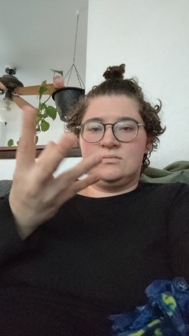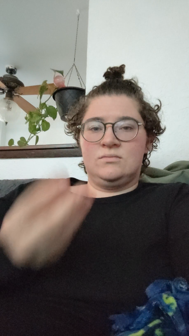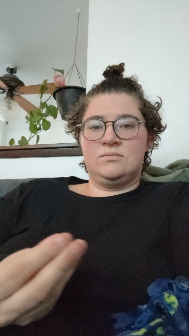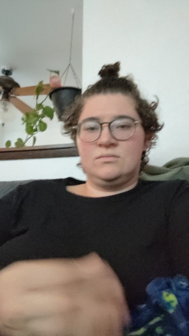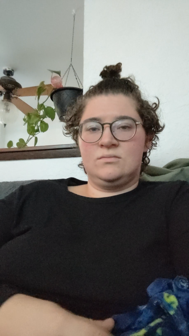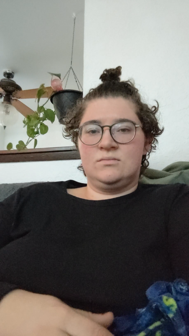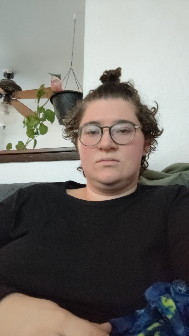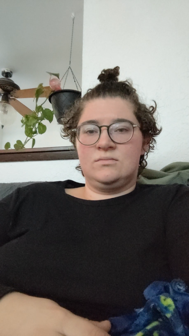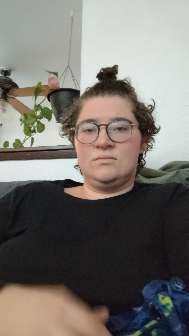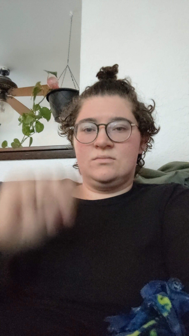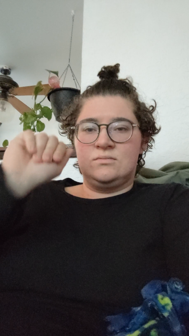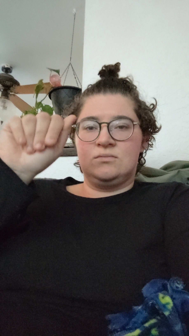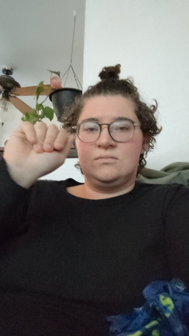knock